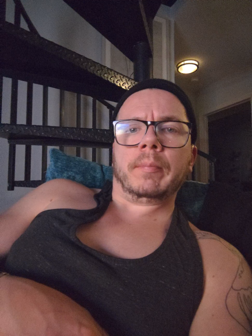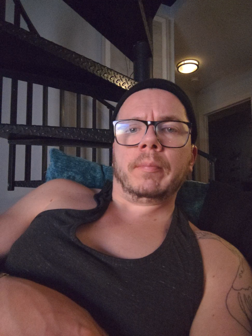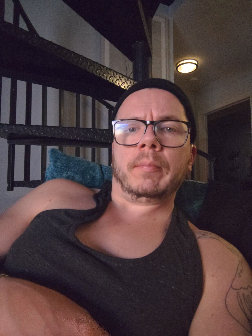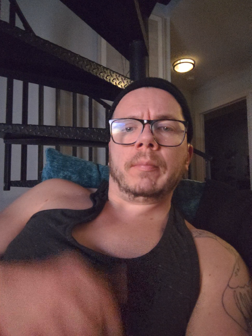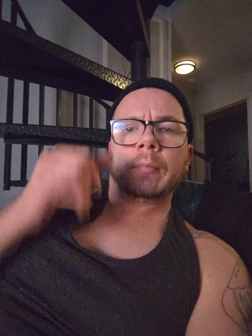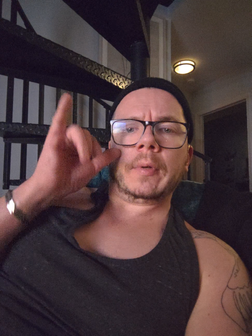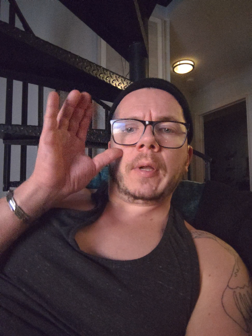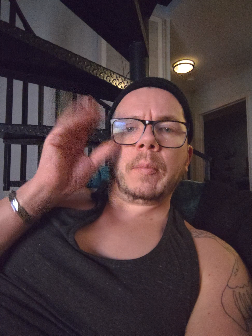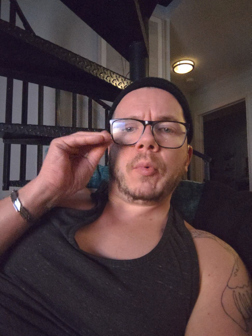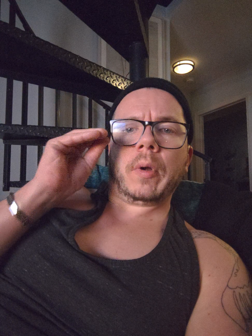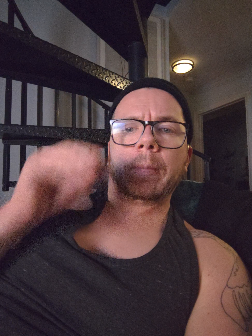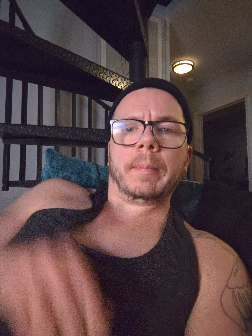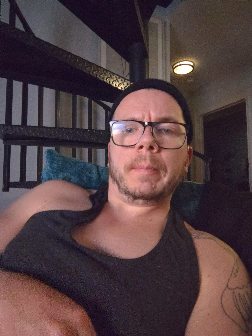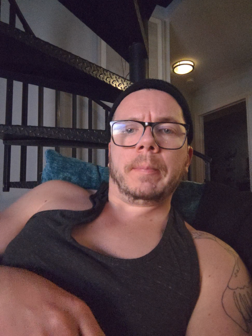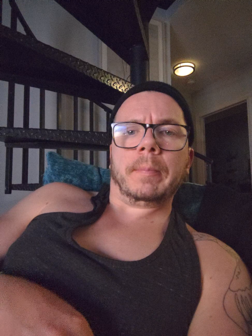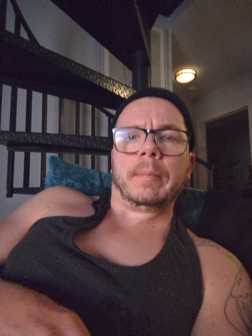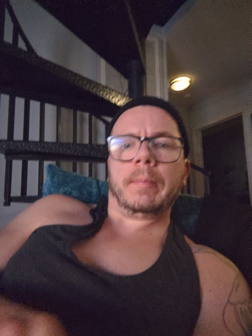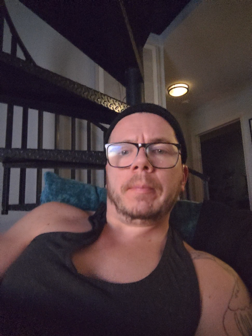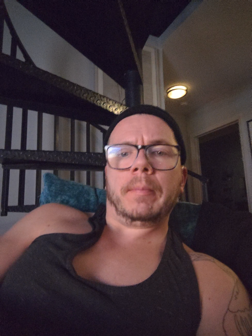cowboy